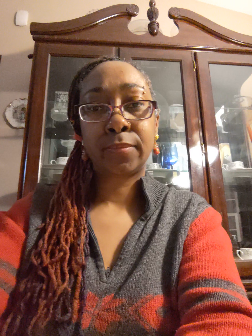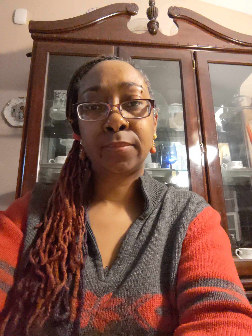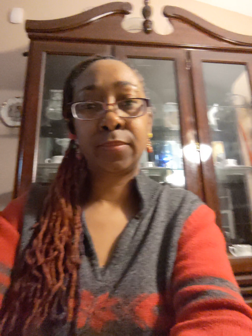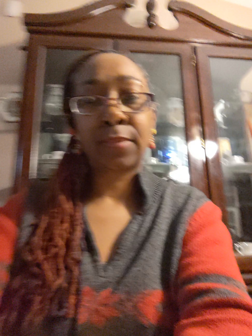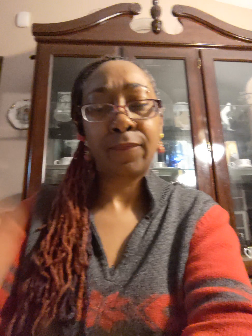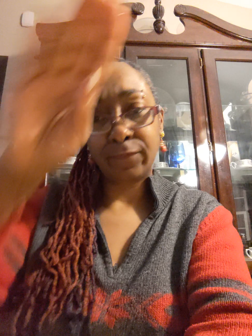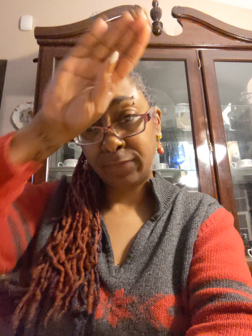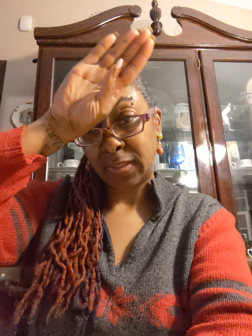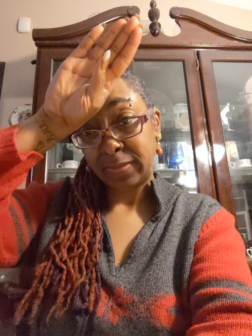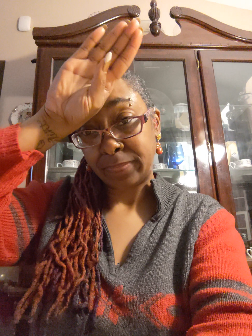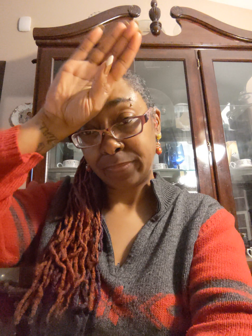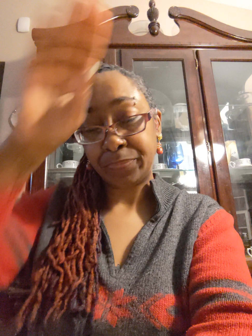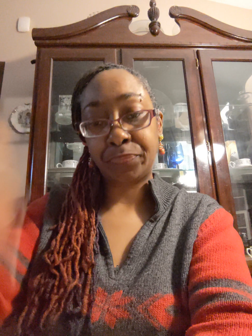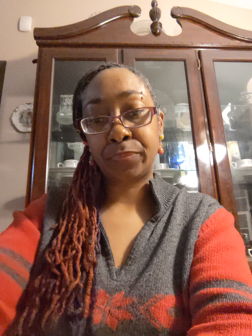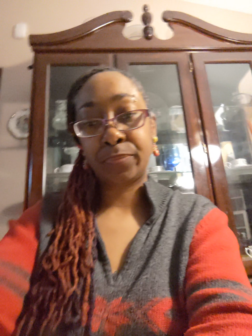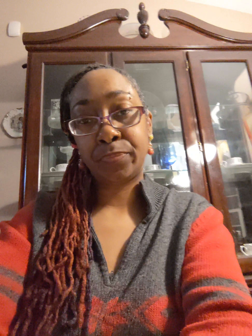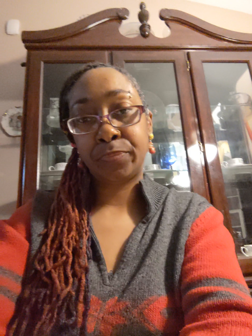fireman